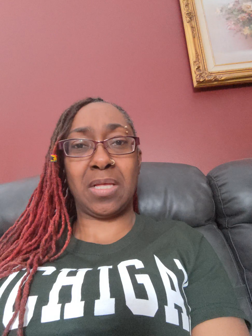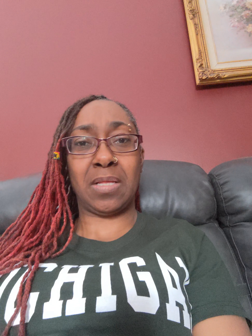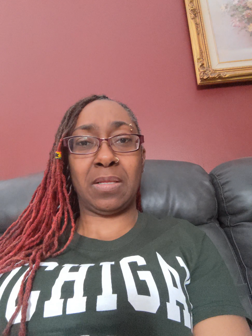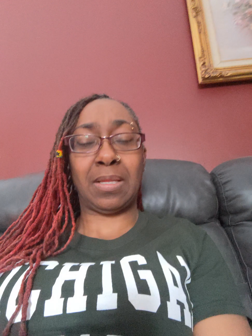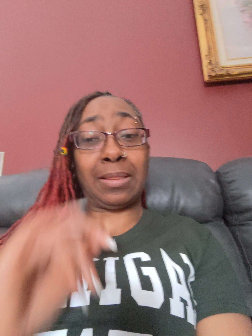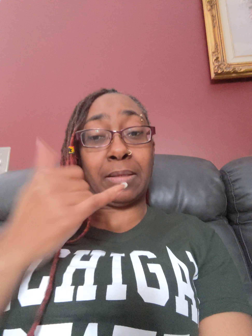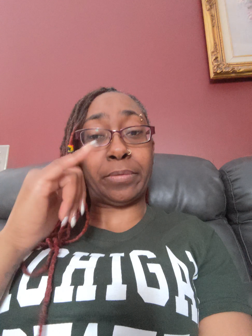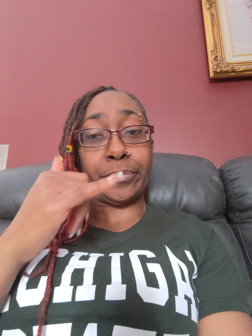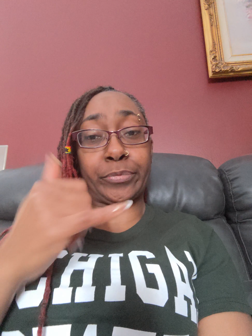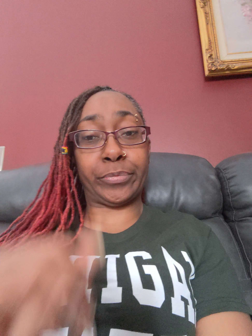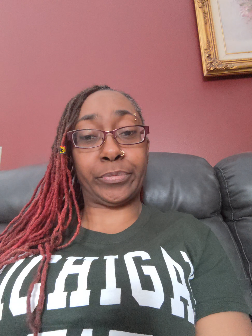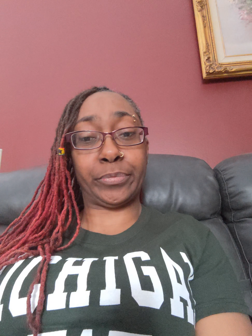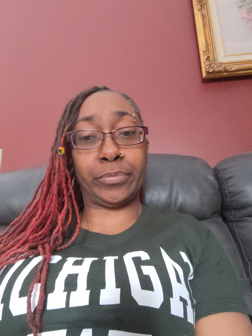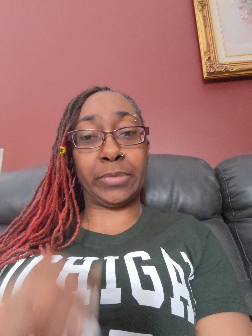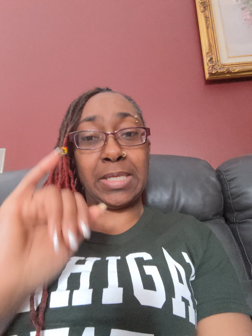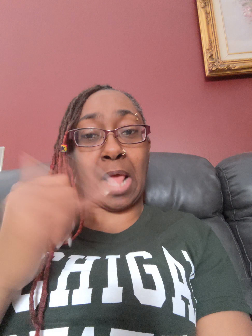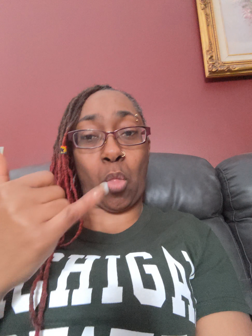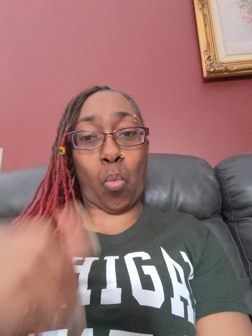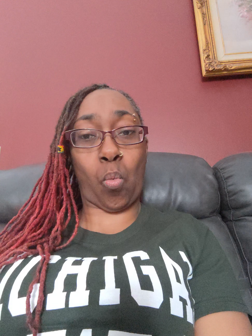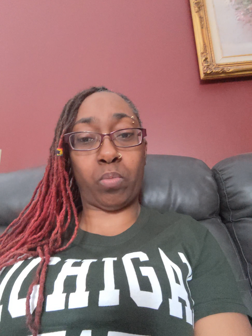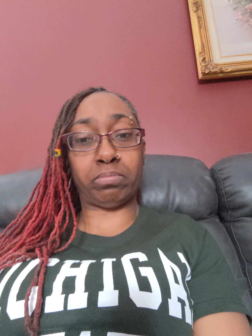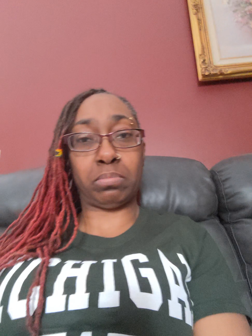yellow